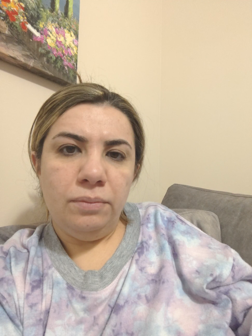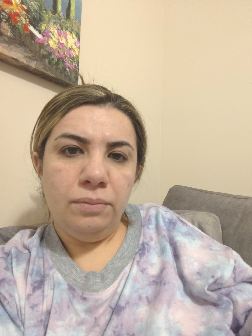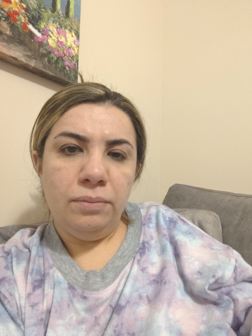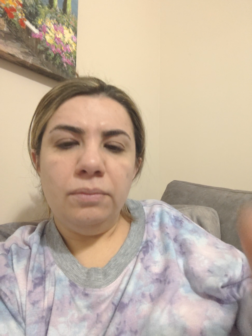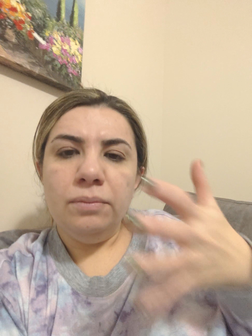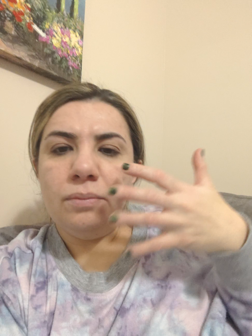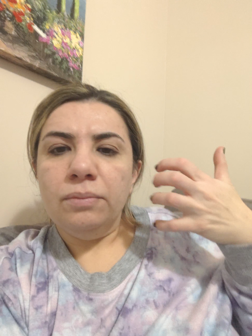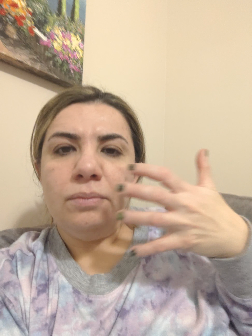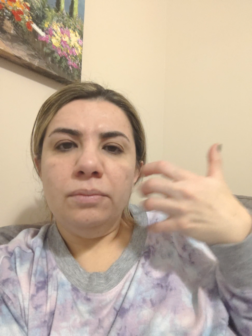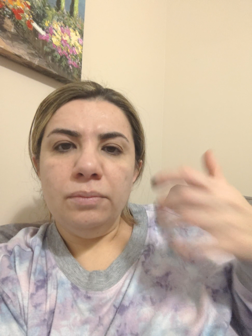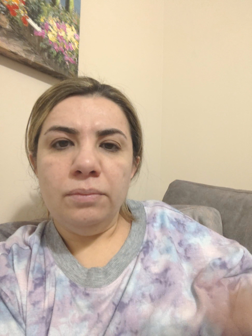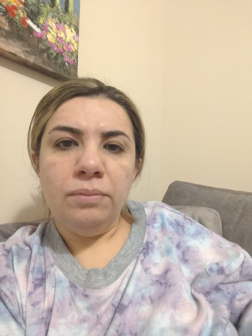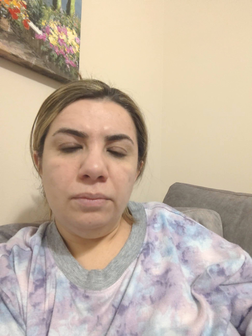tiger